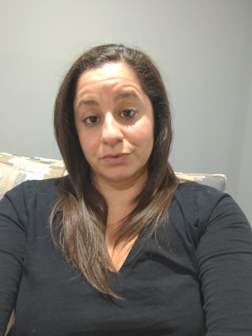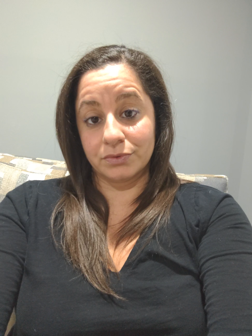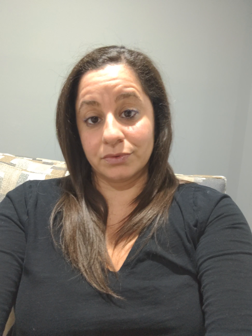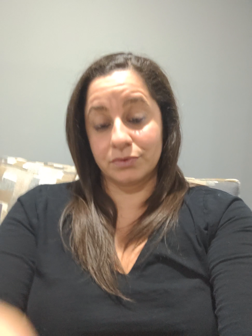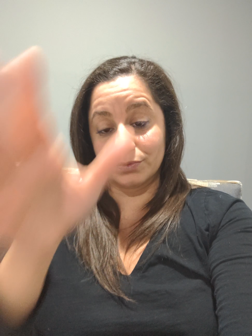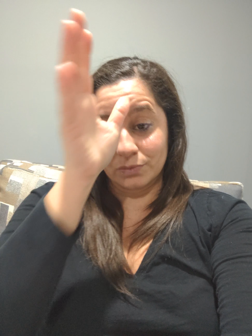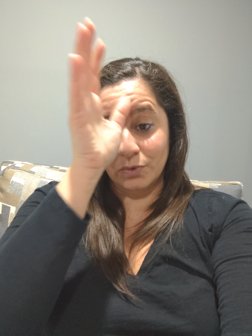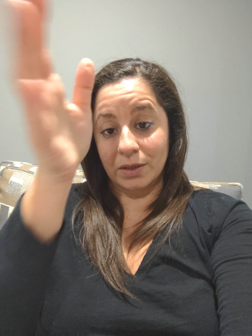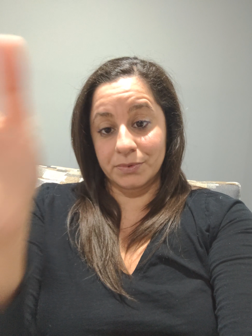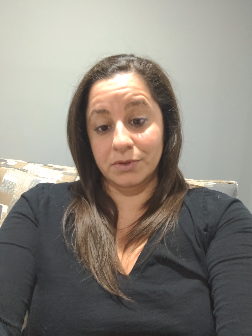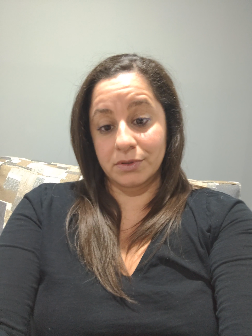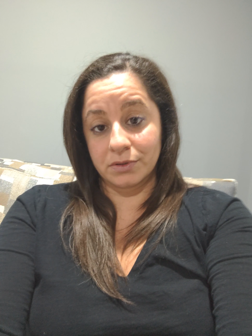grandpa